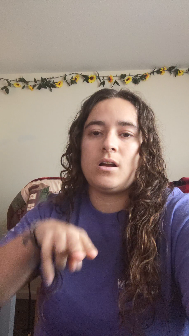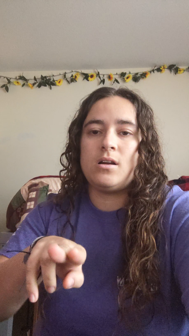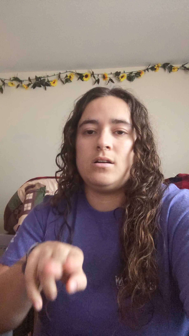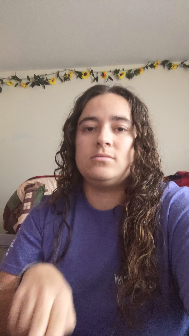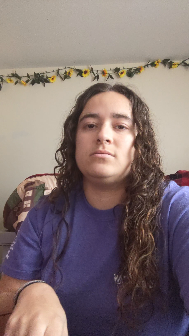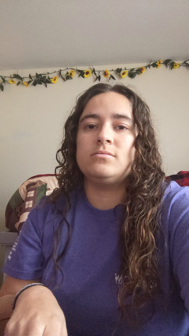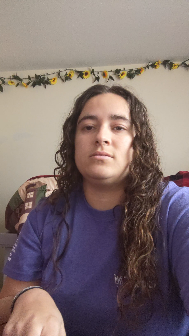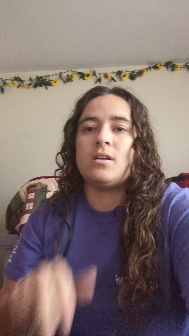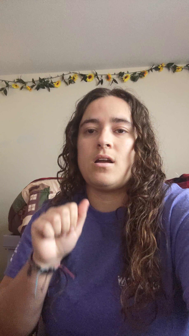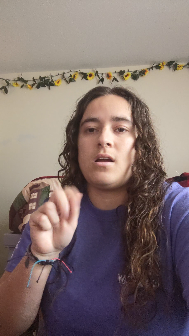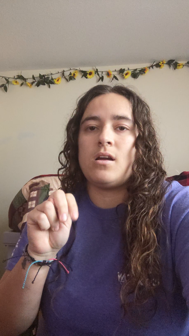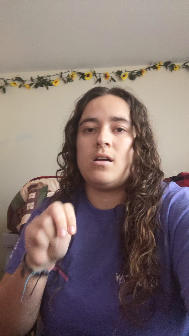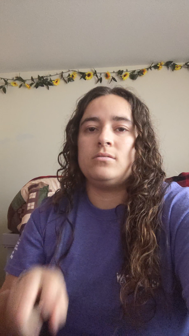an